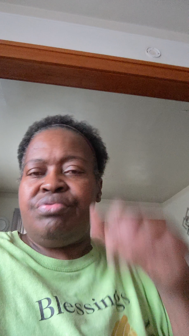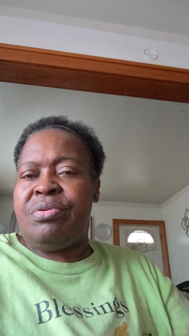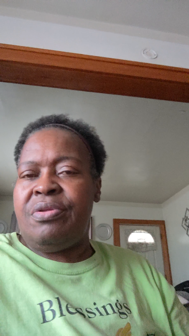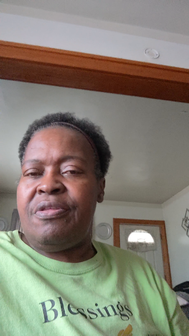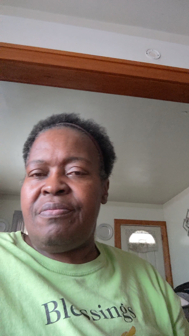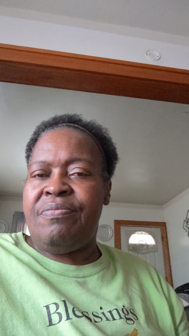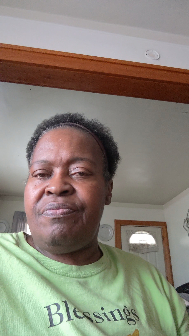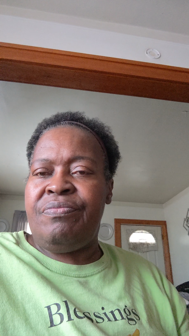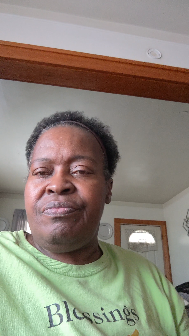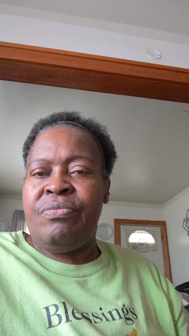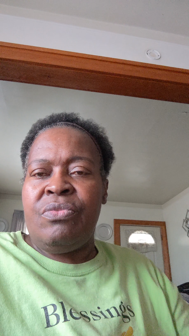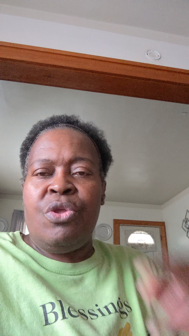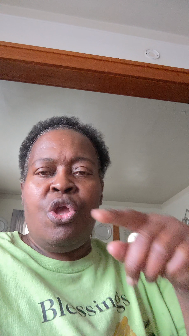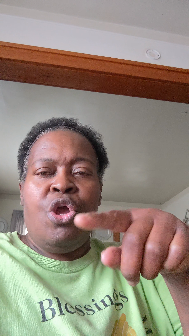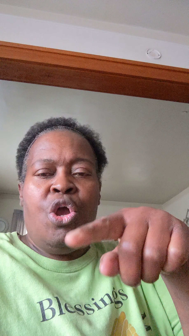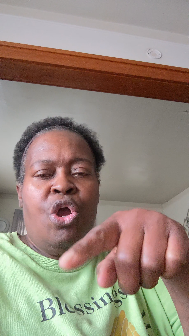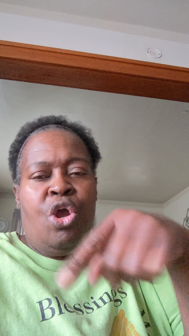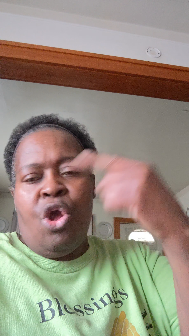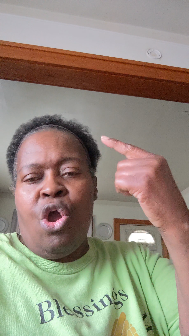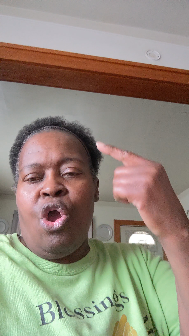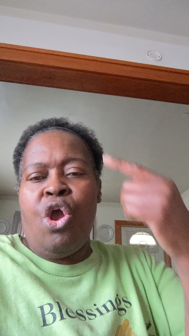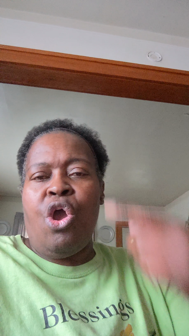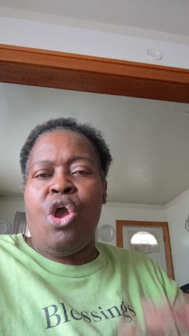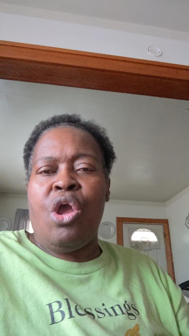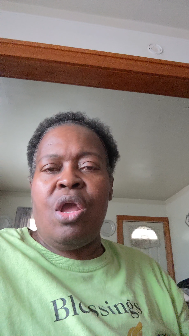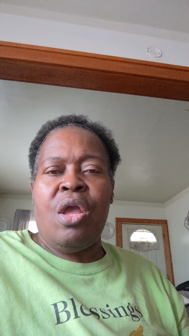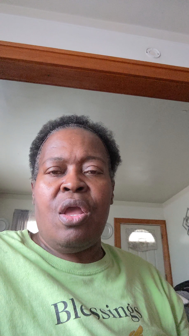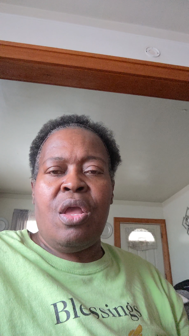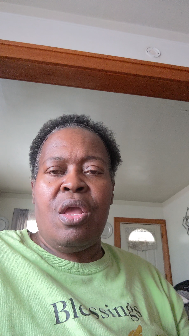long